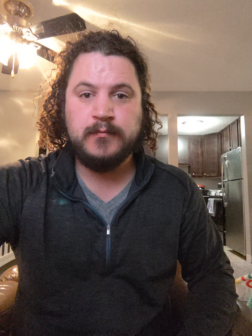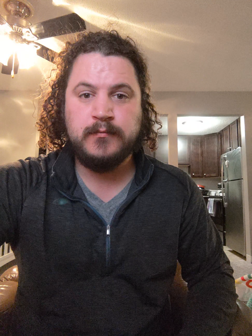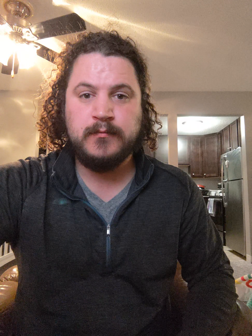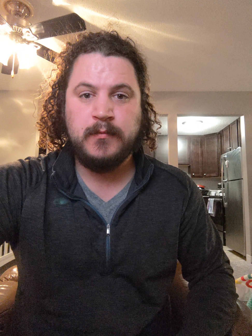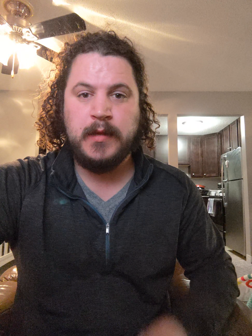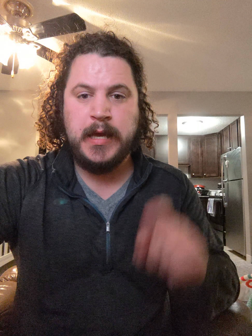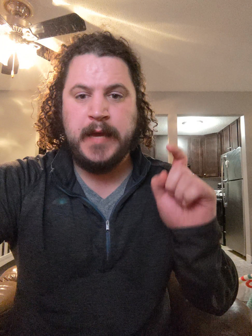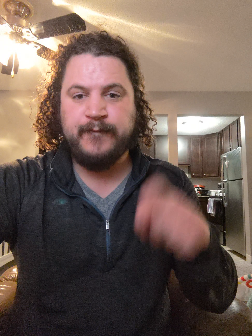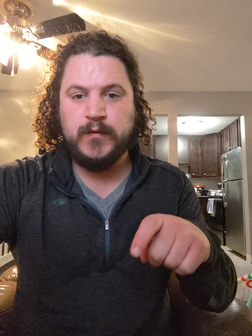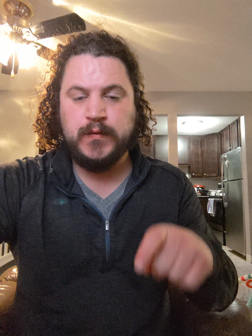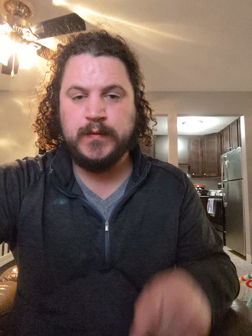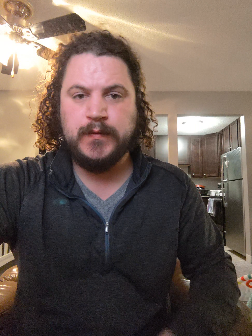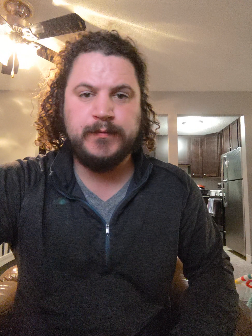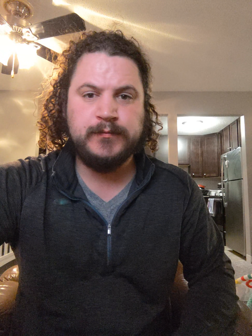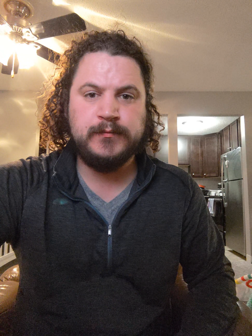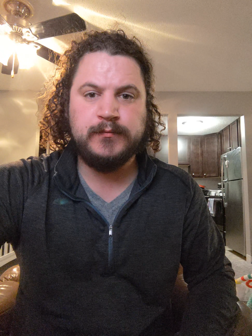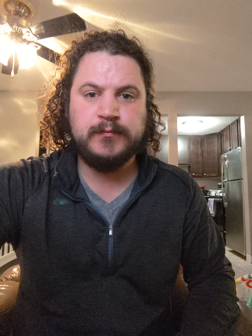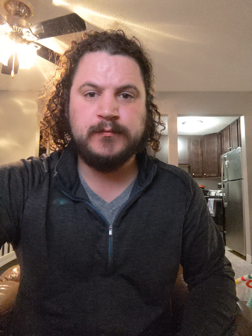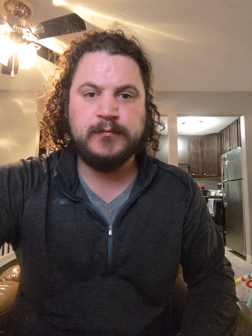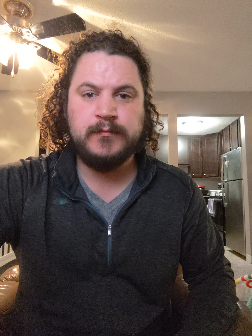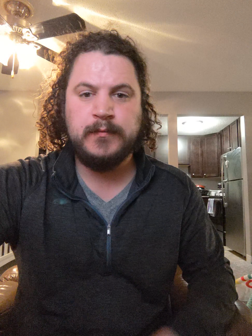have to